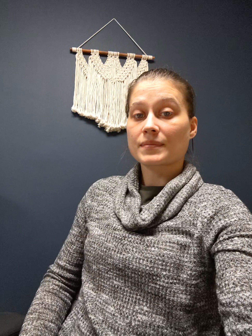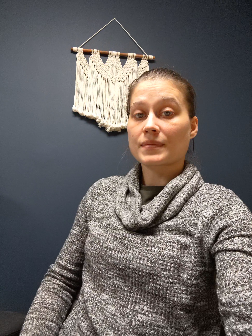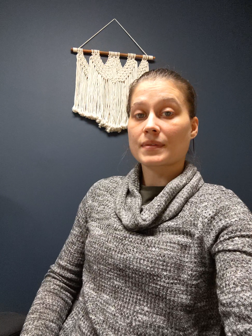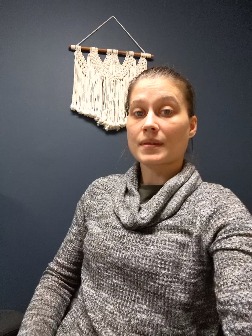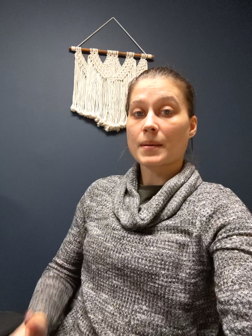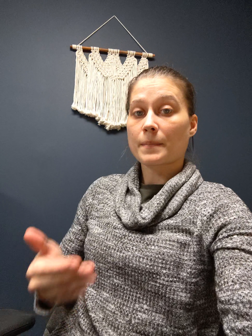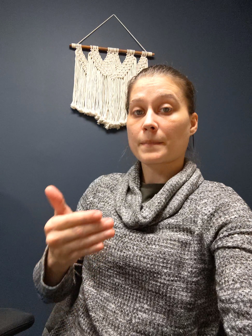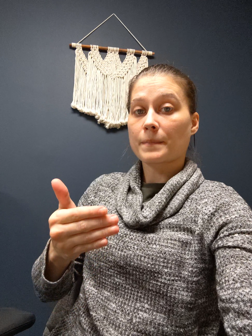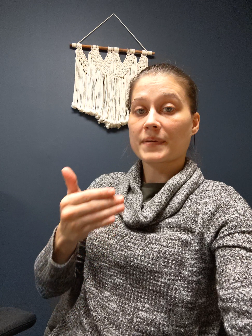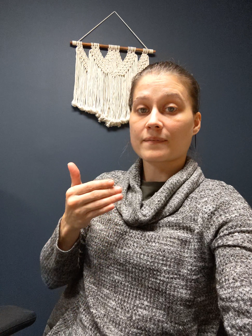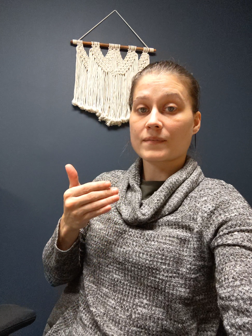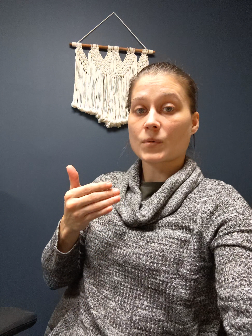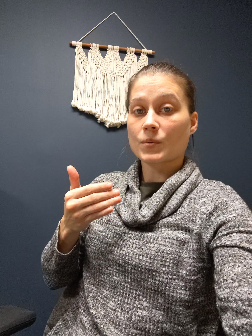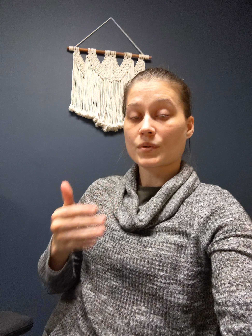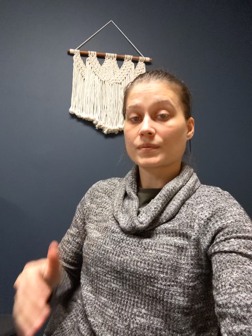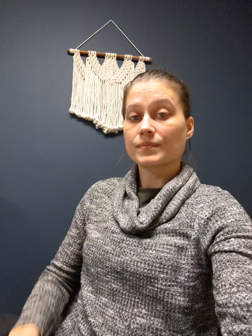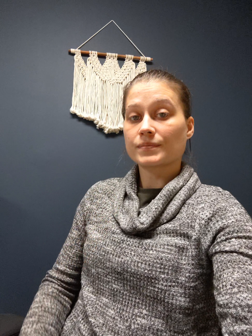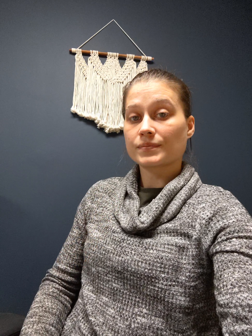before